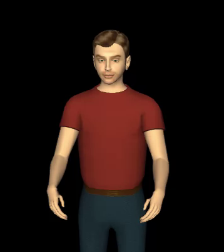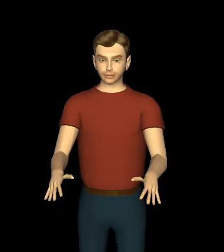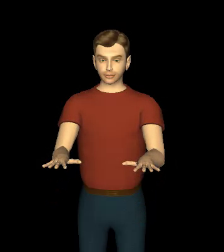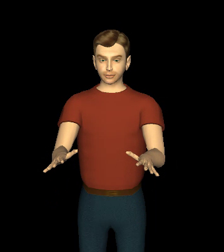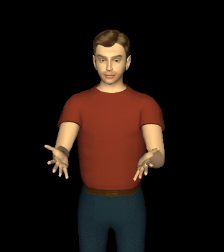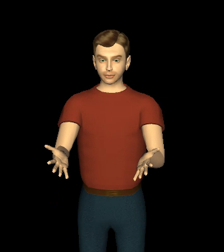كيف